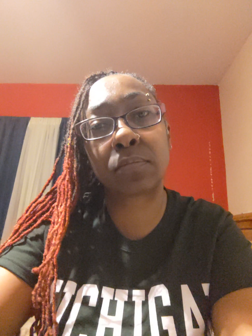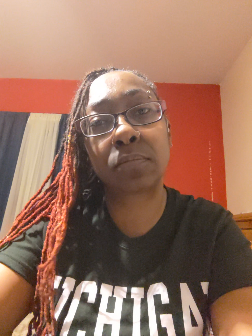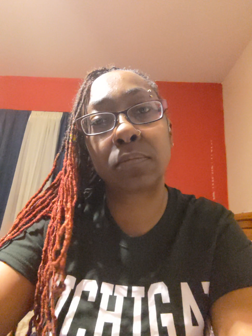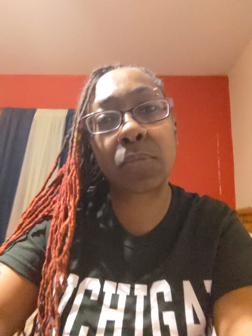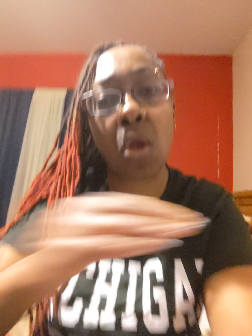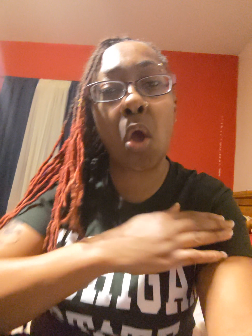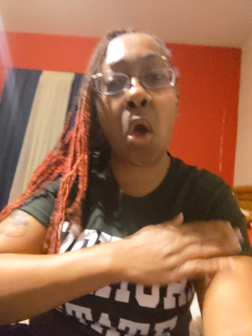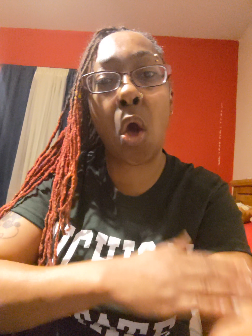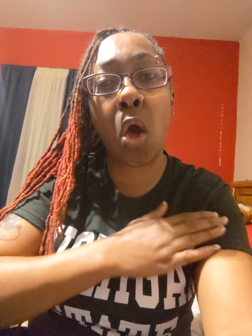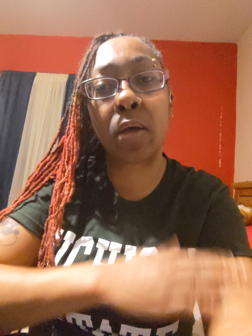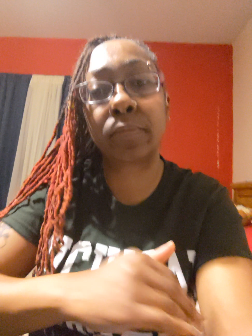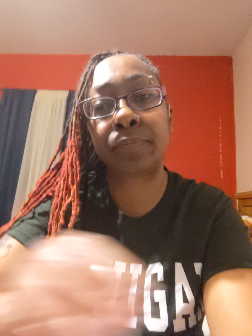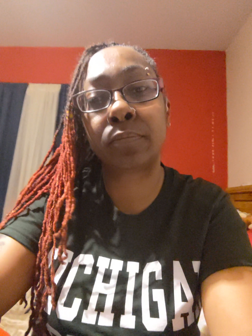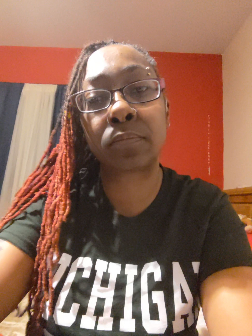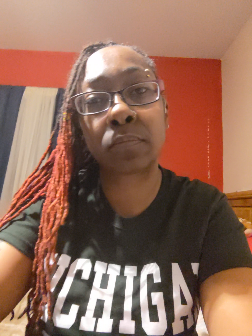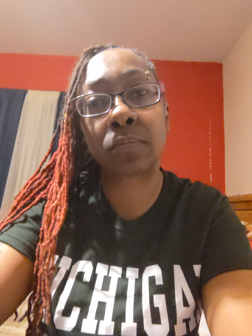arm